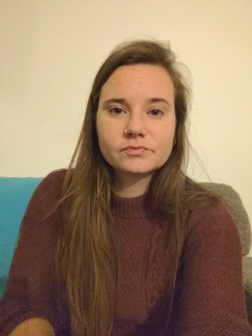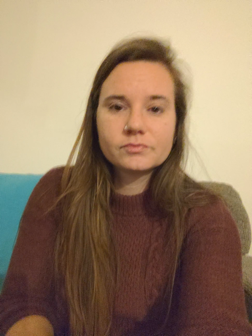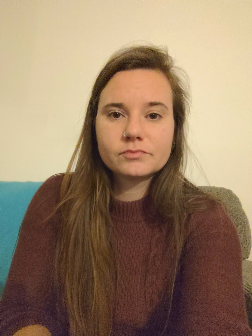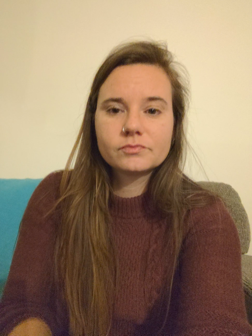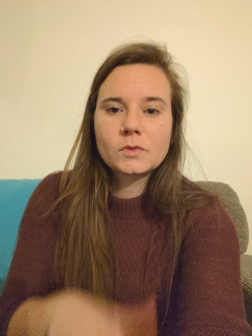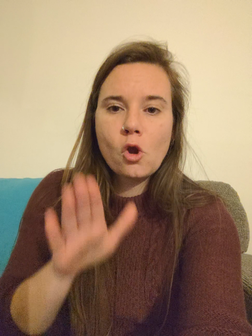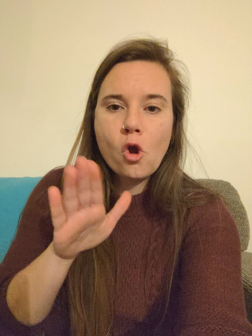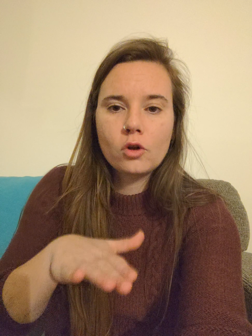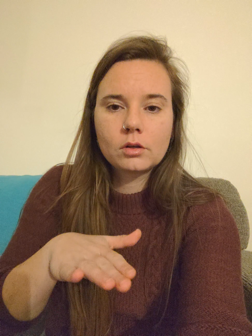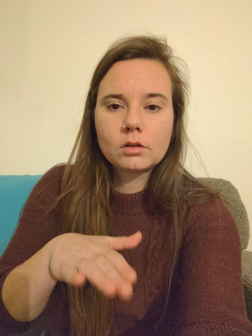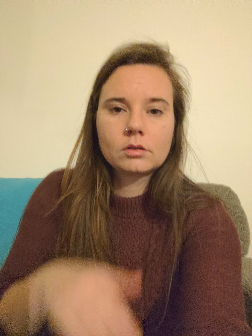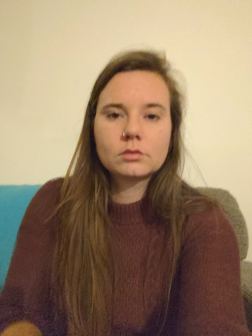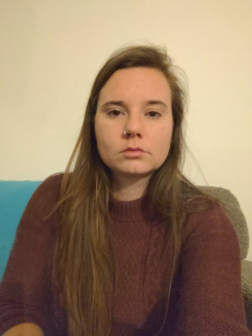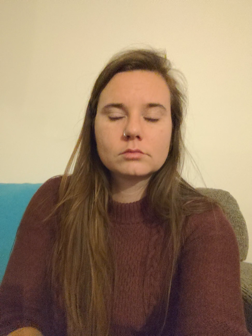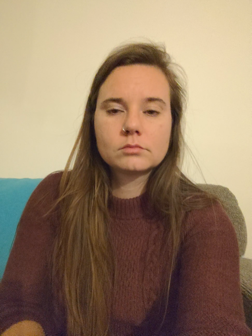on